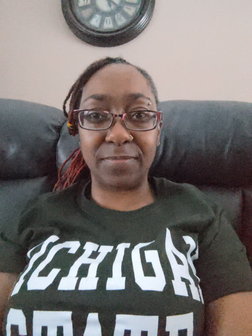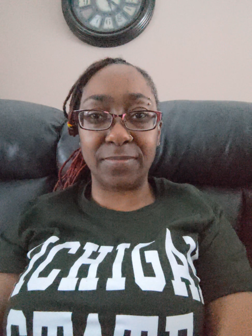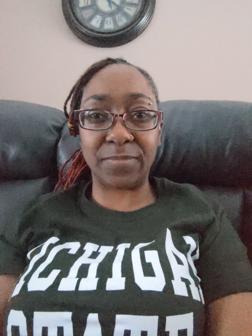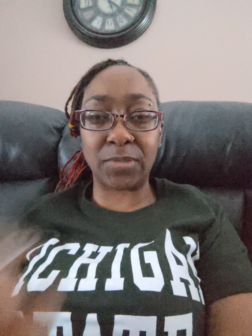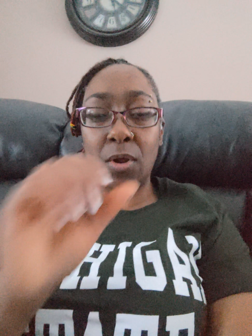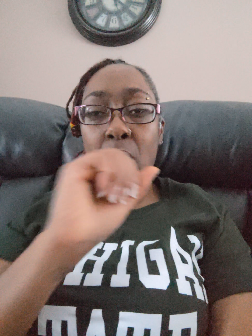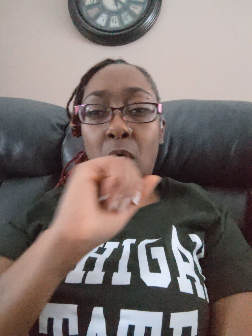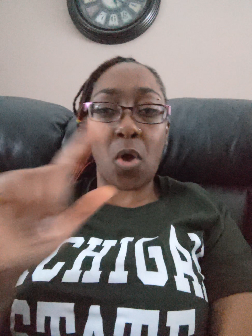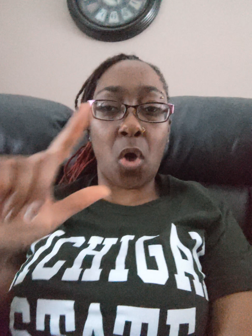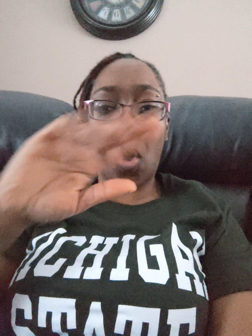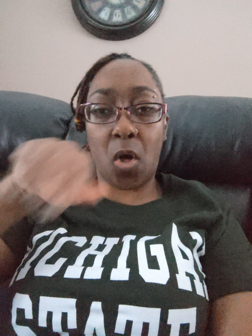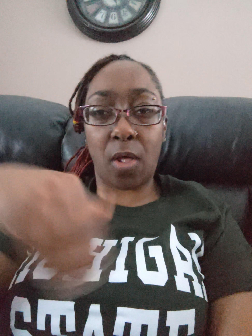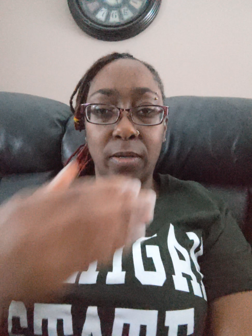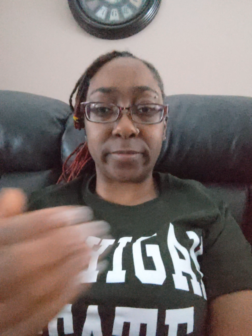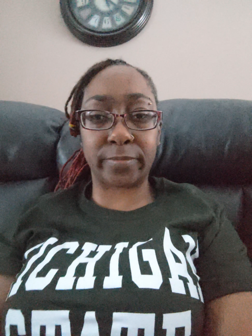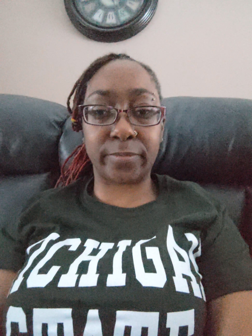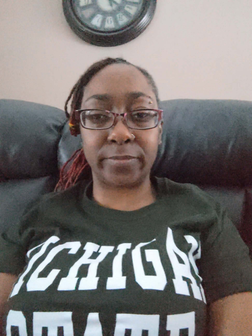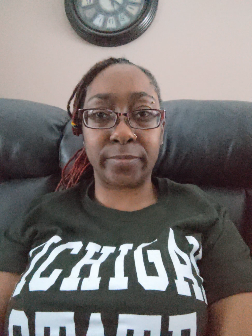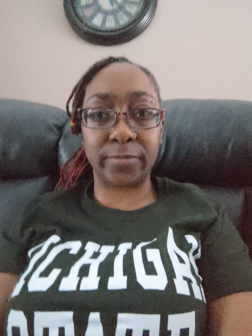all